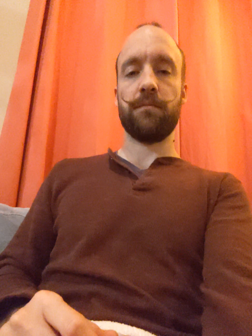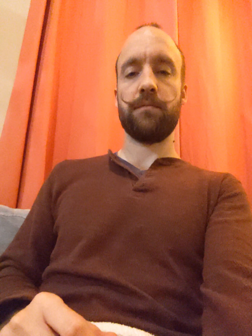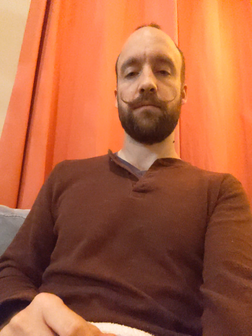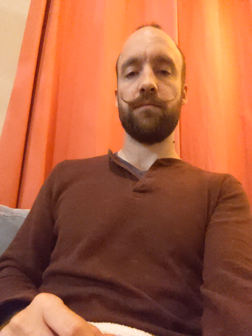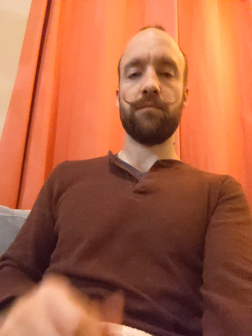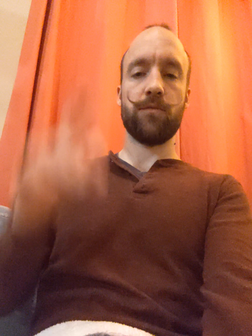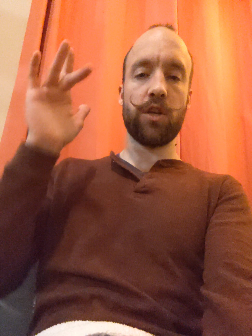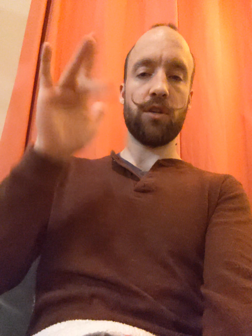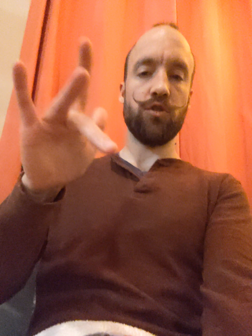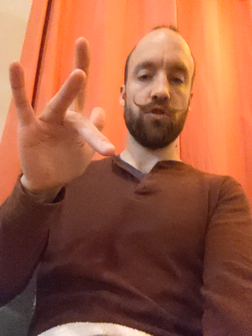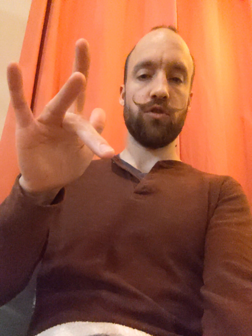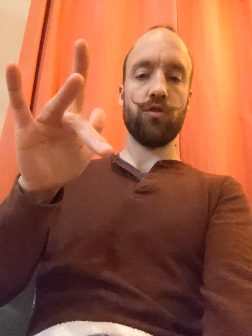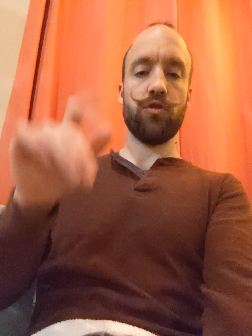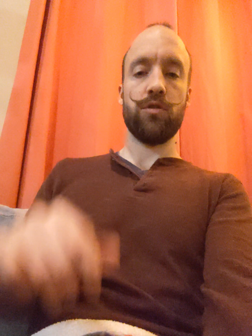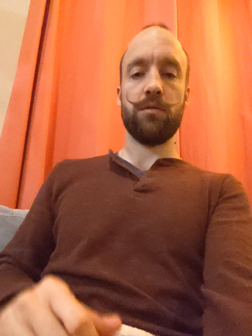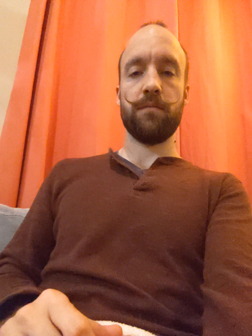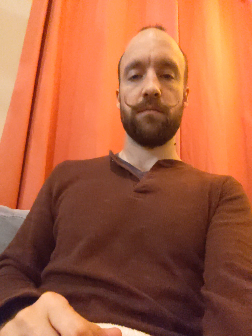touch